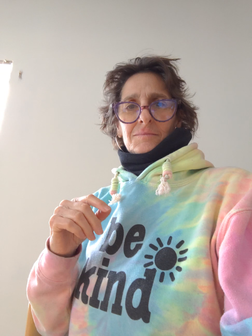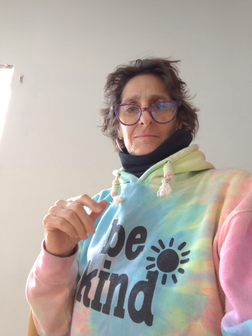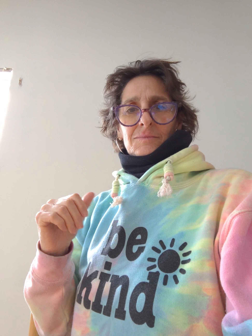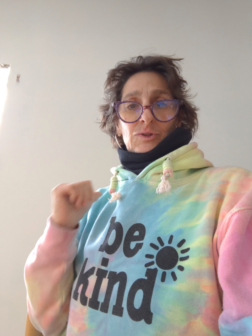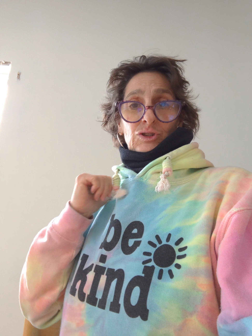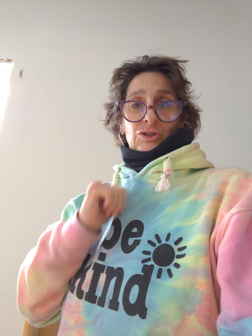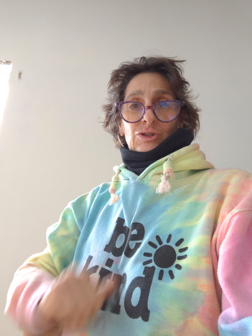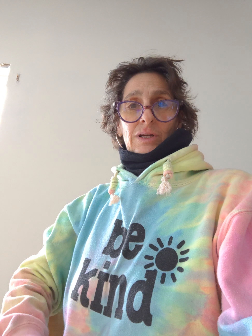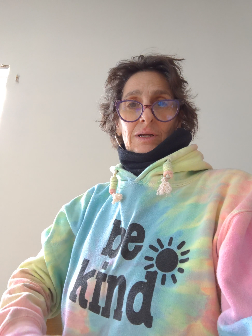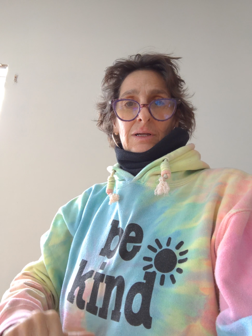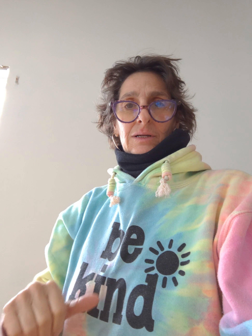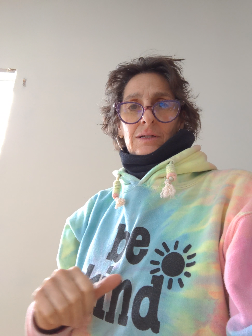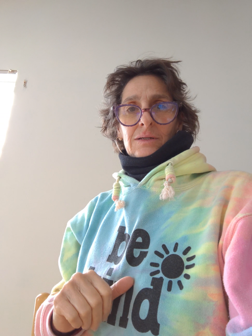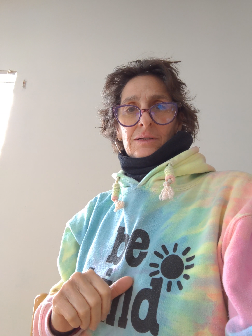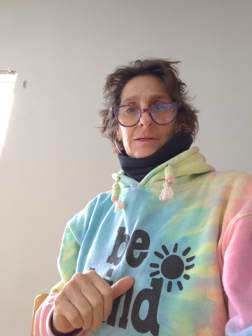jacket